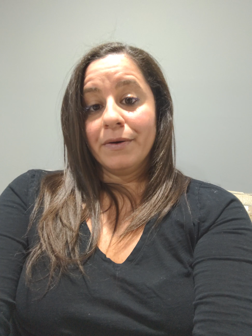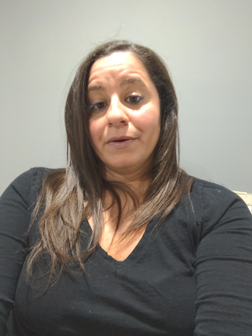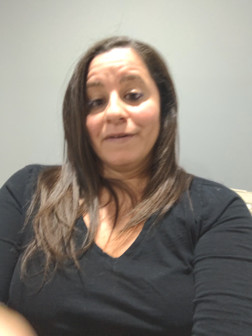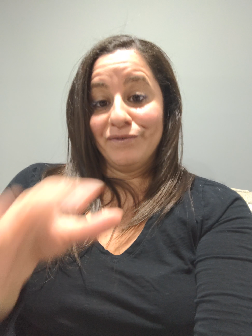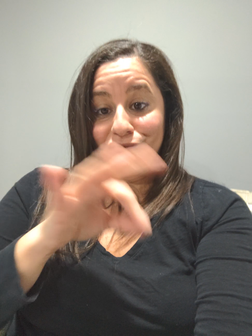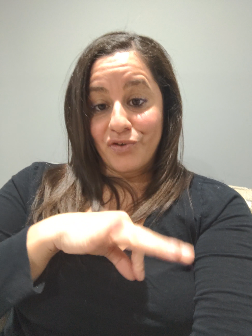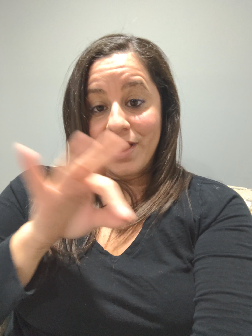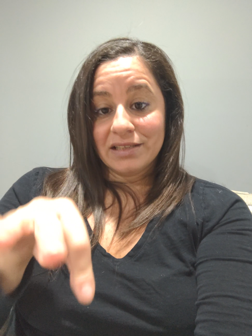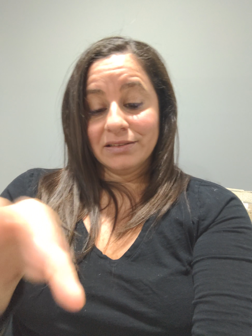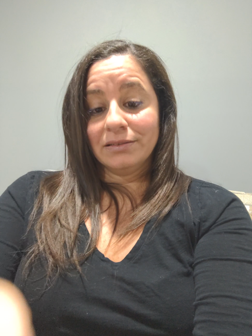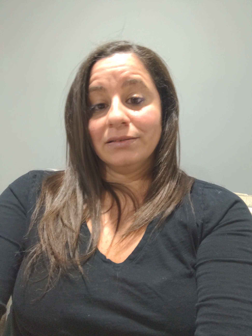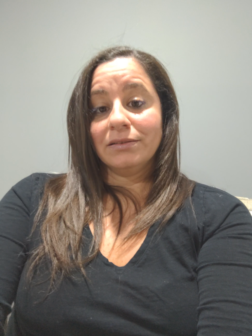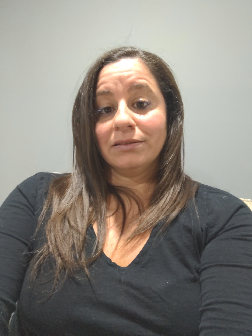french fries